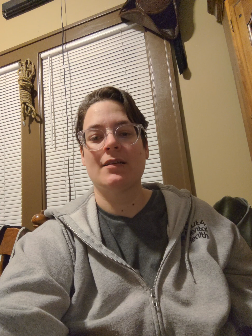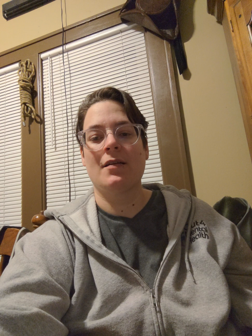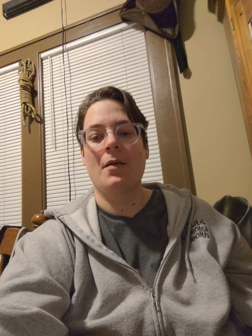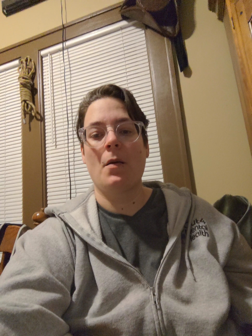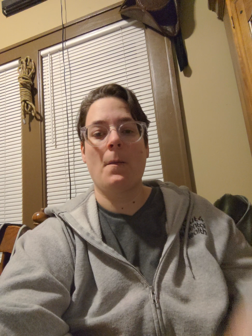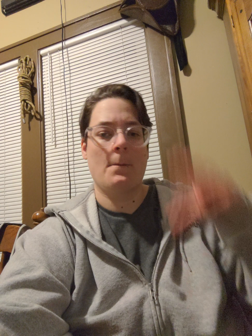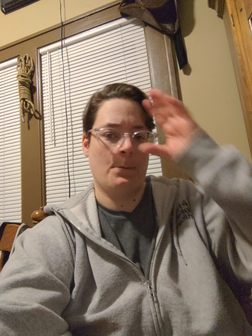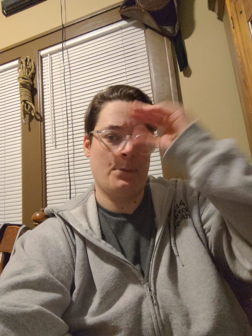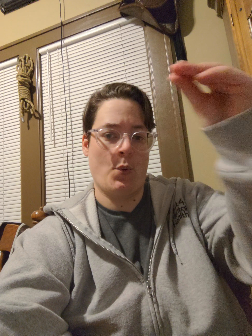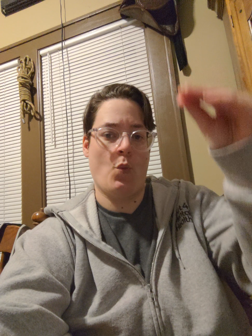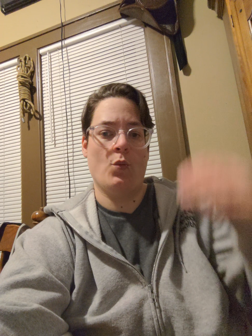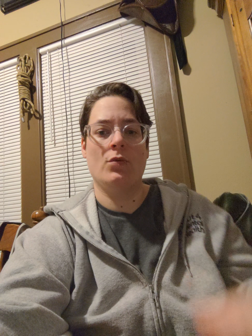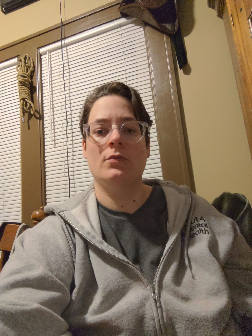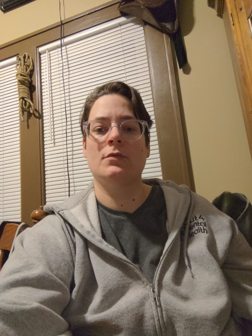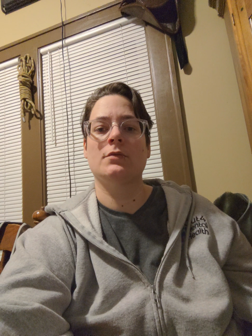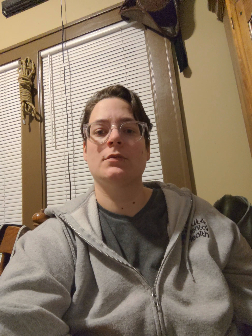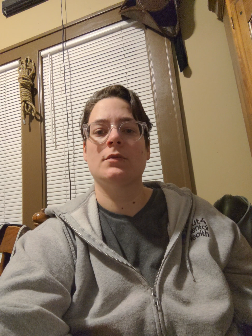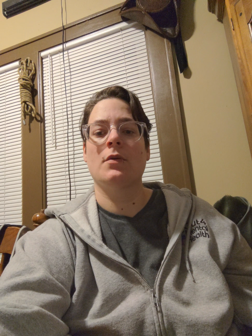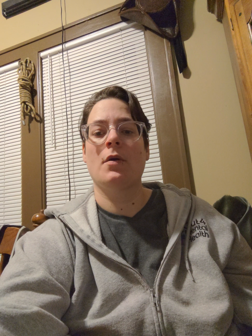boy